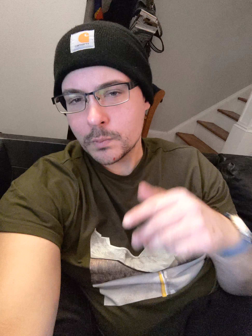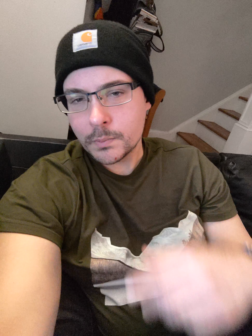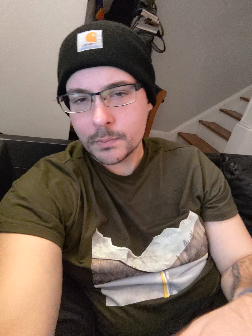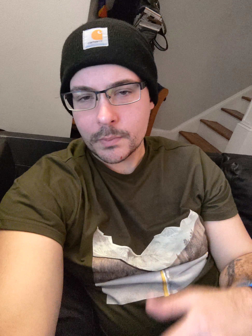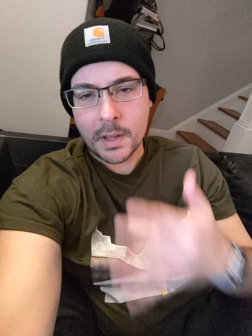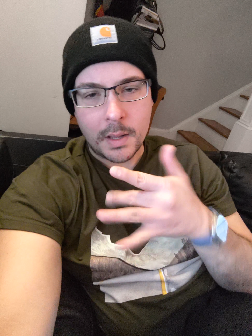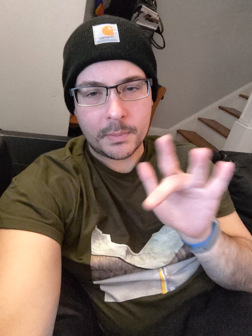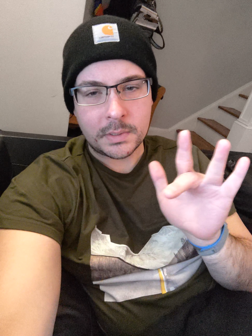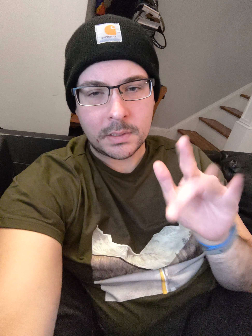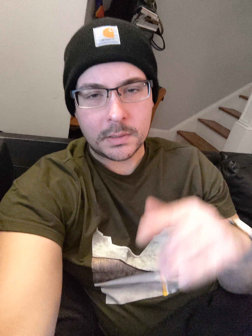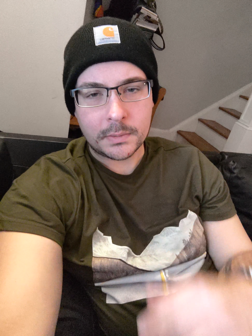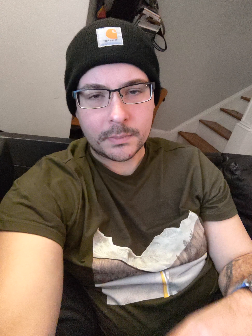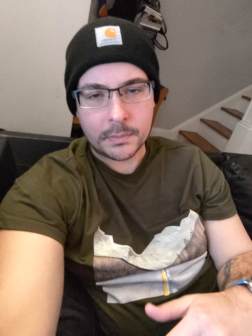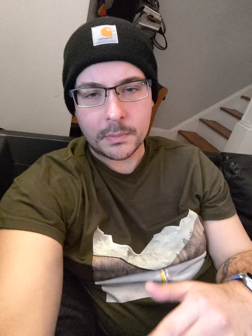empty